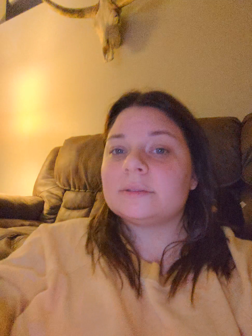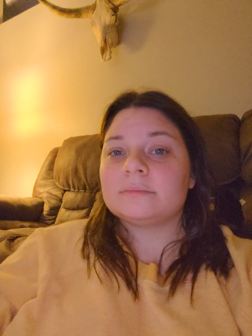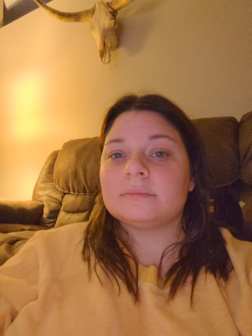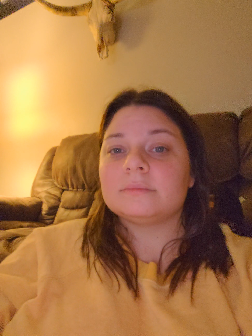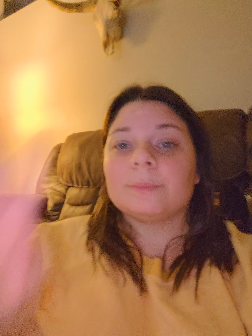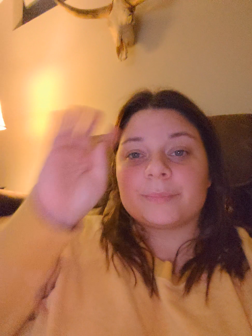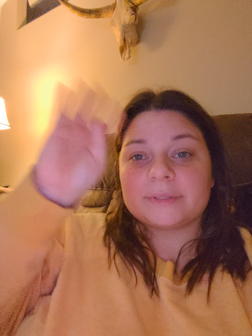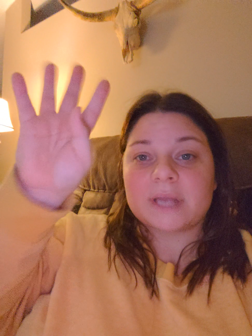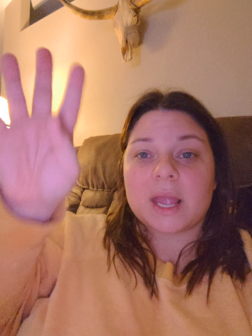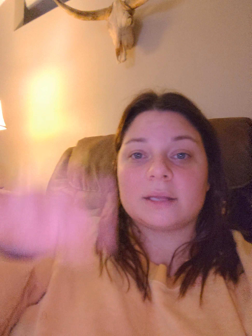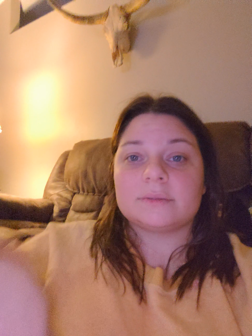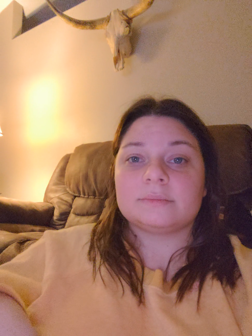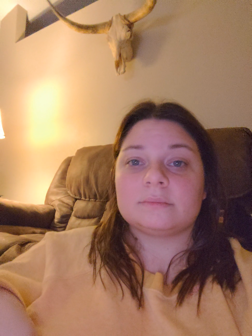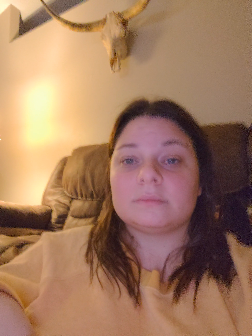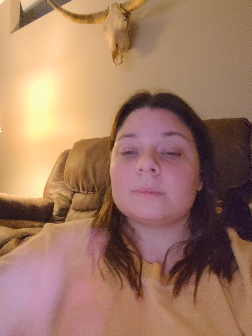pretend